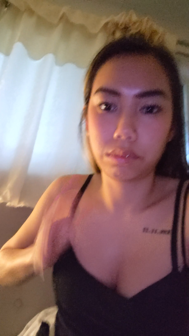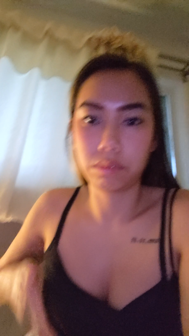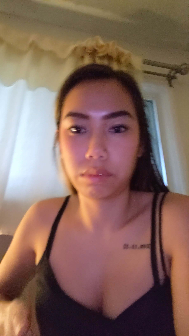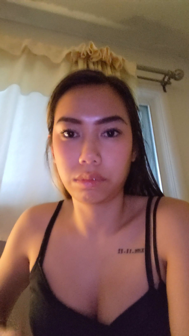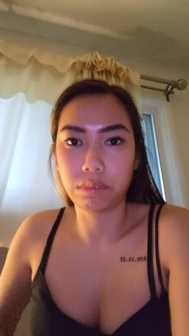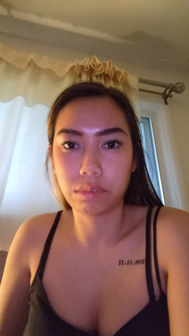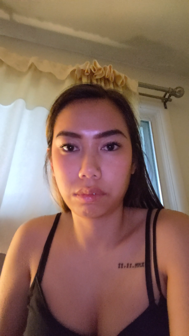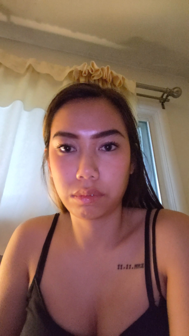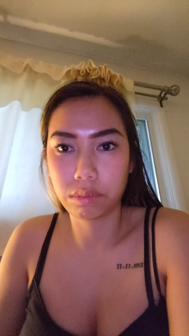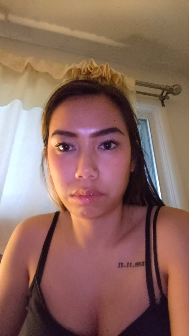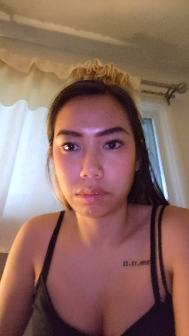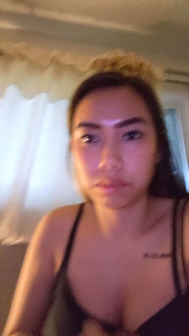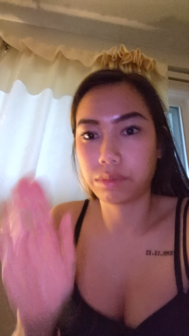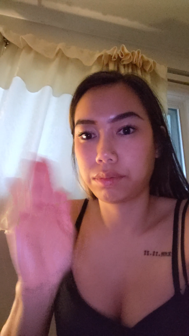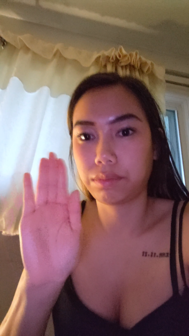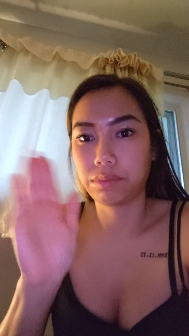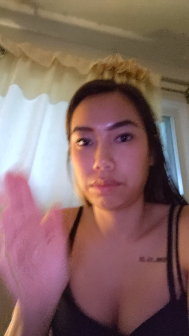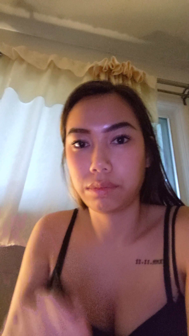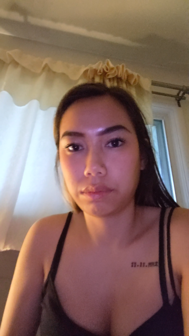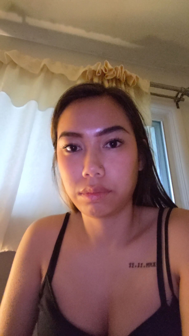hi